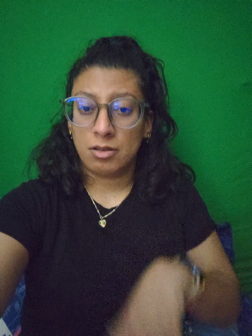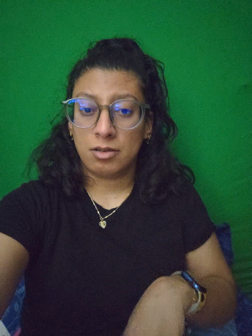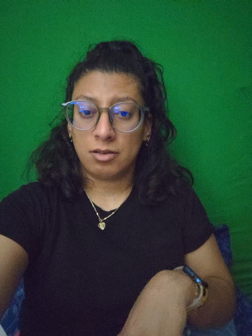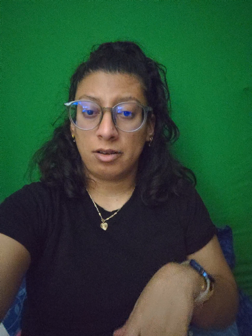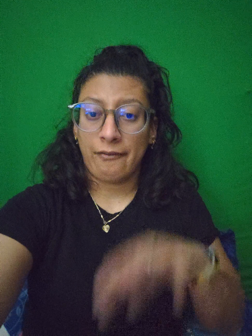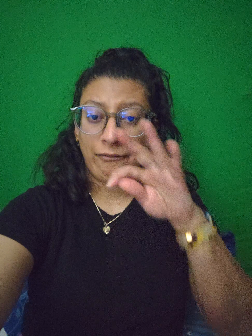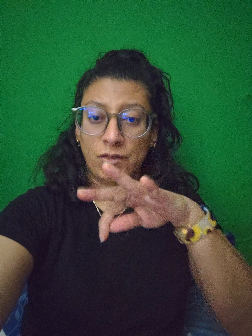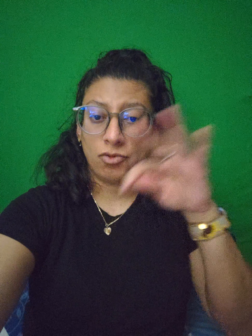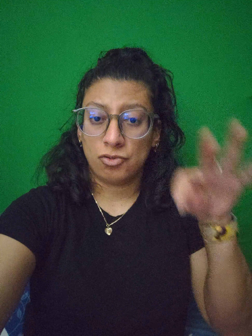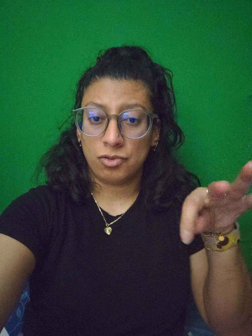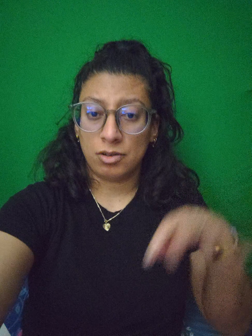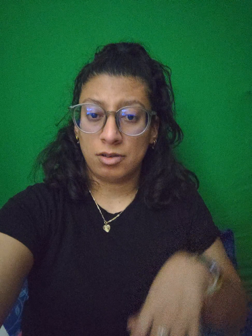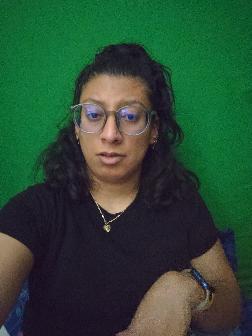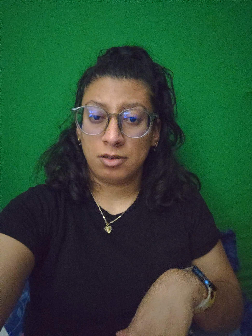french fries